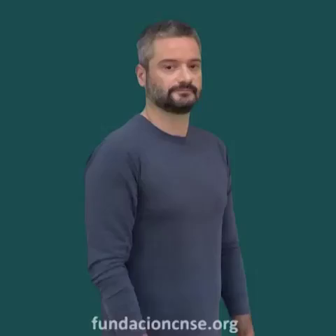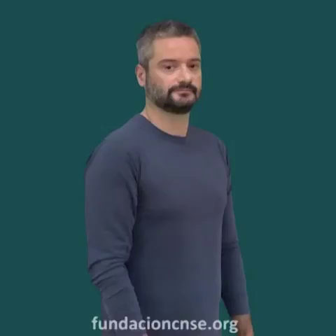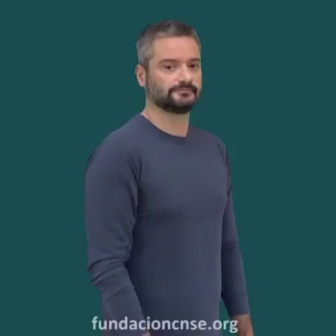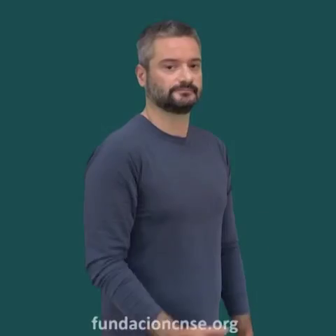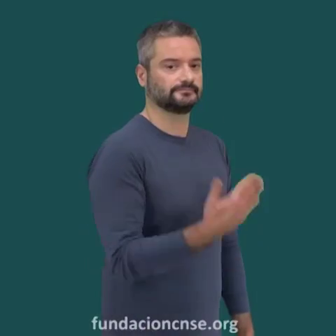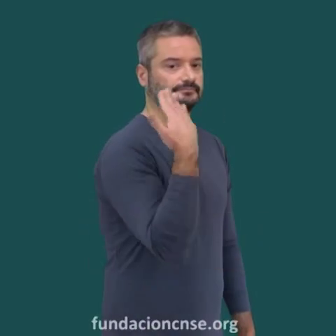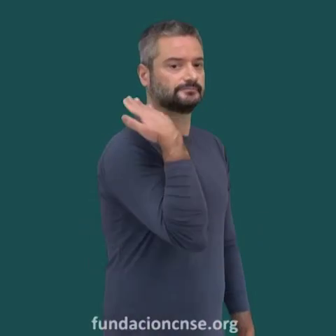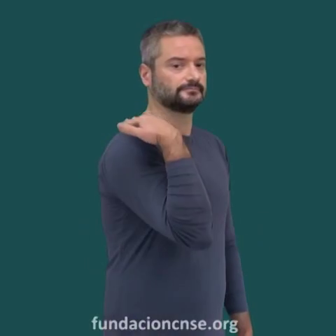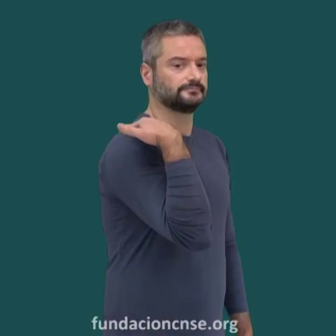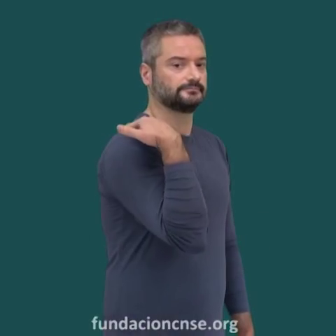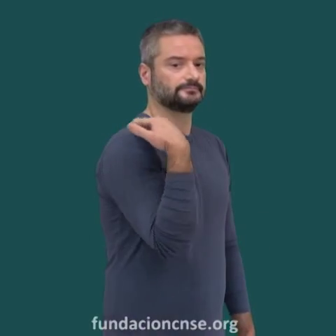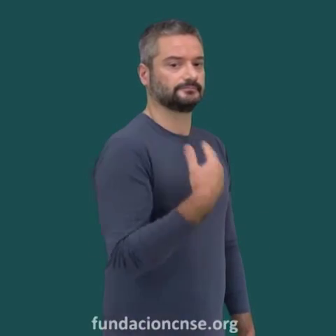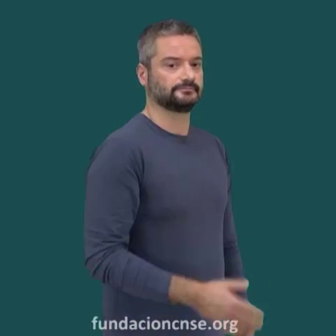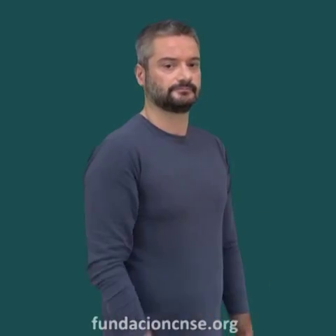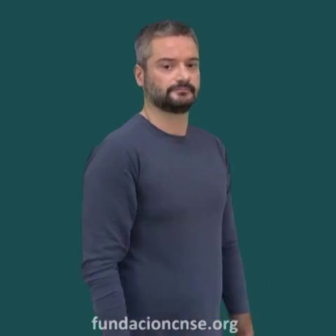espalda